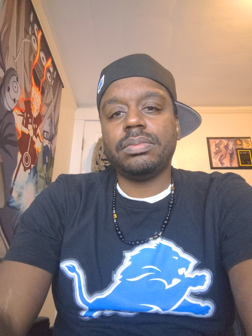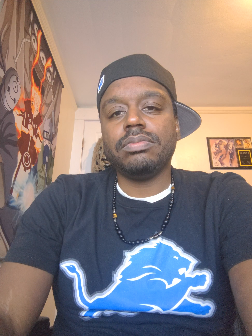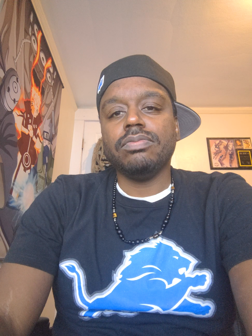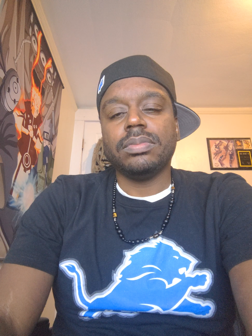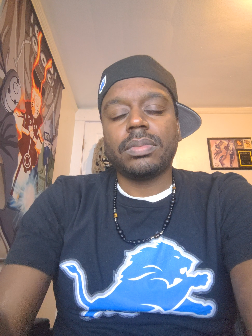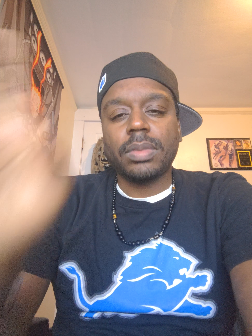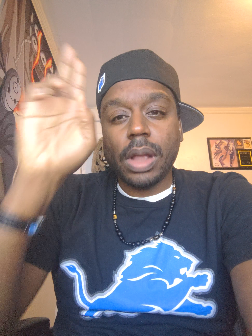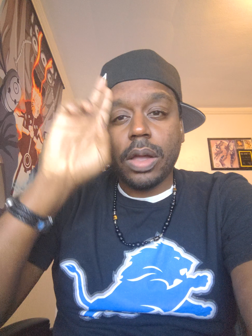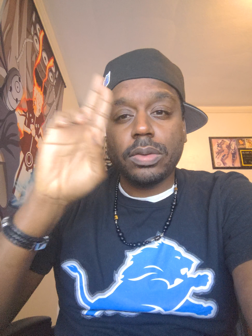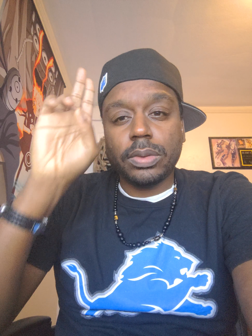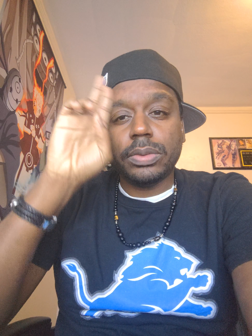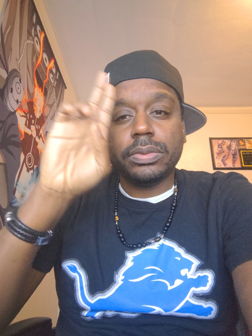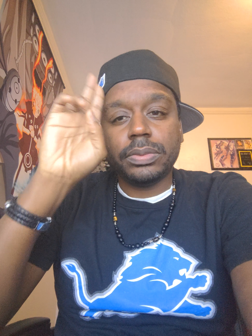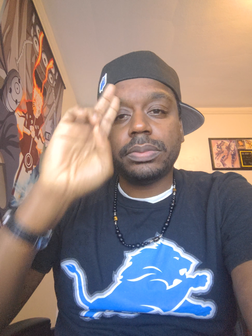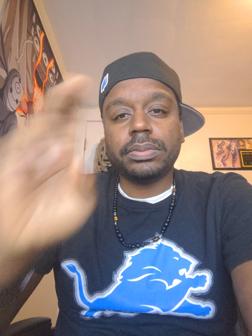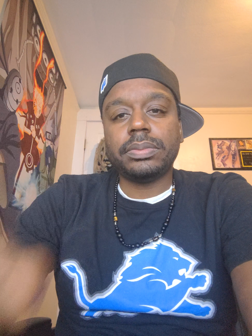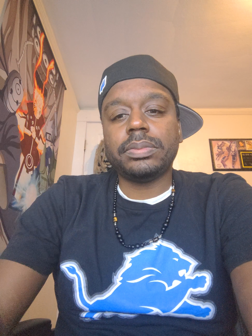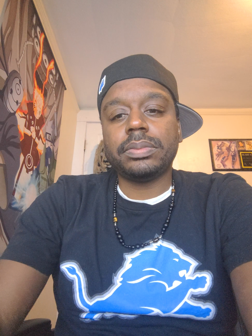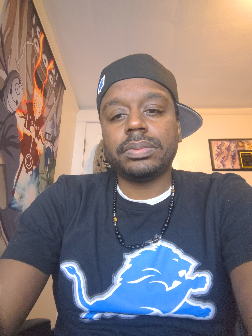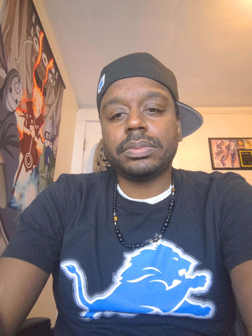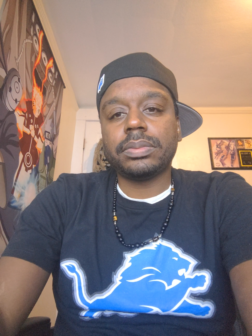uncle